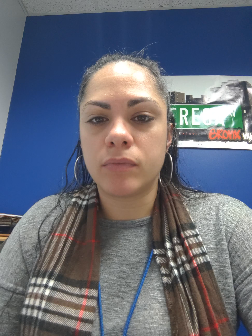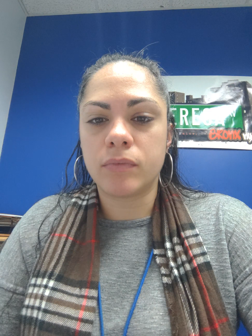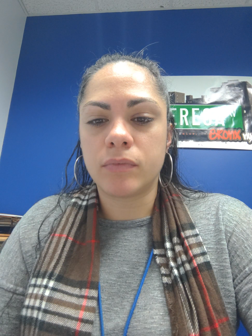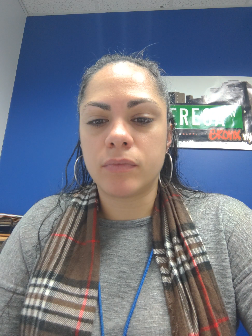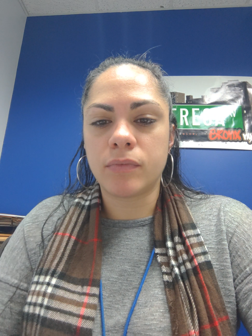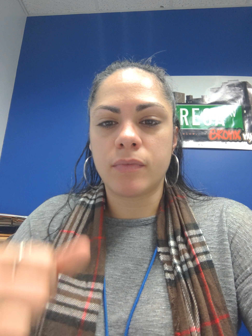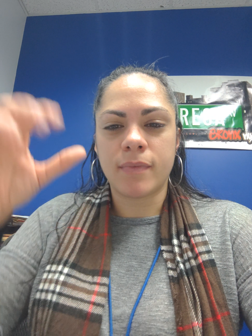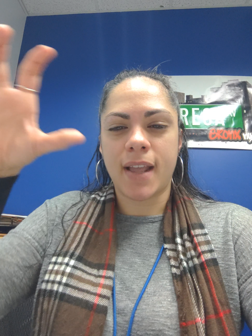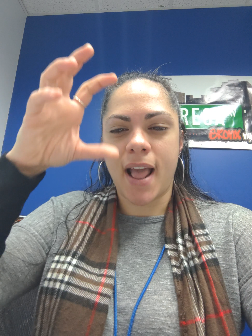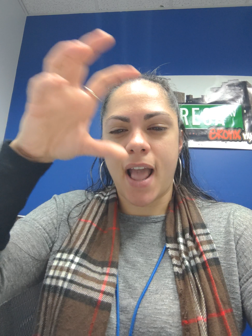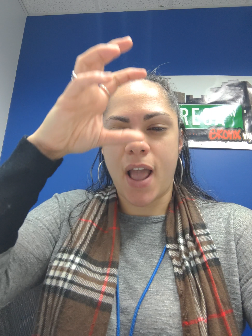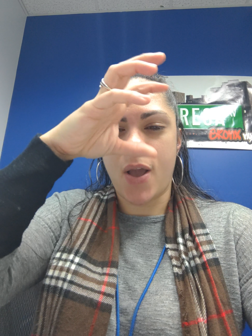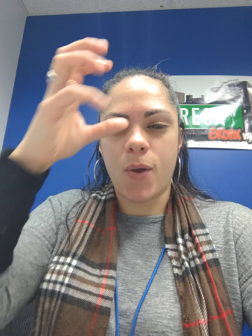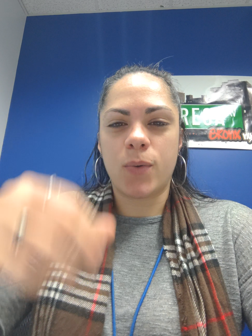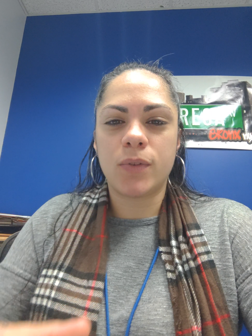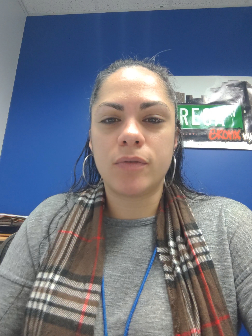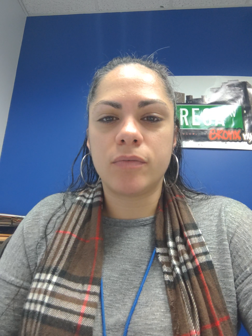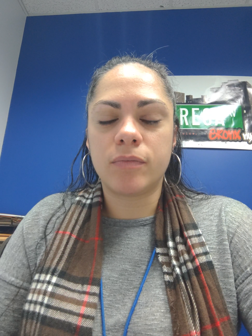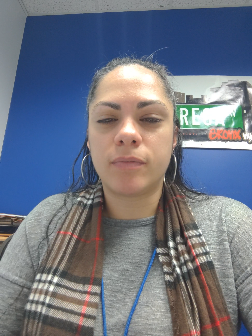cloud